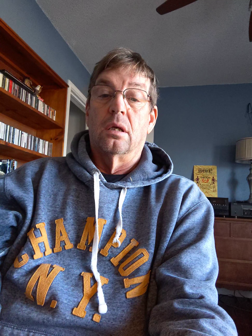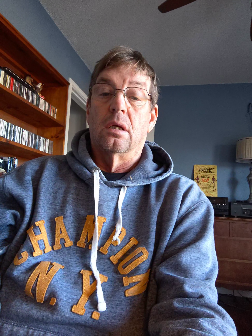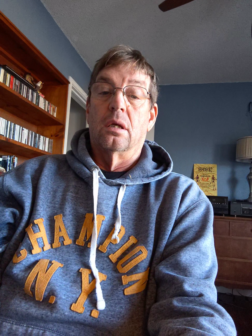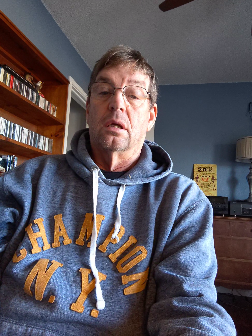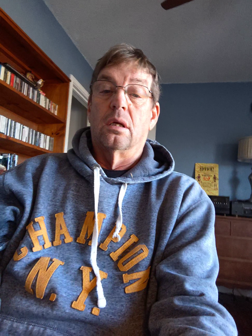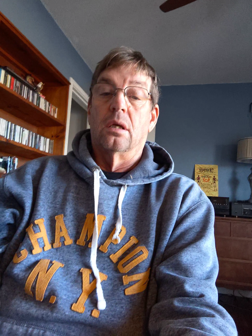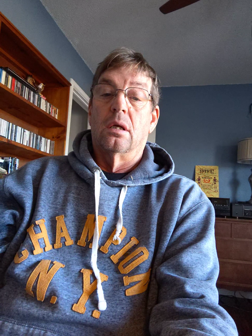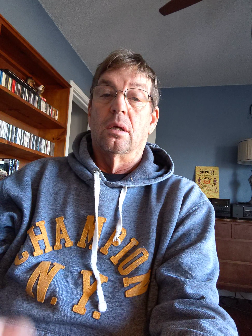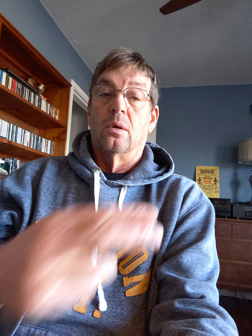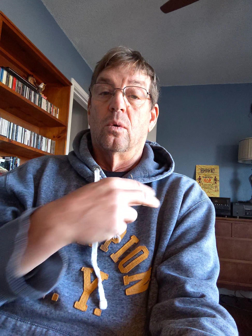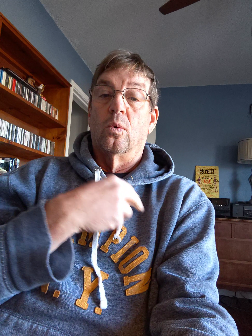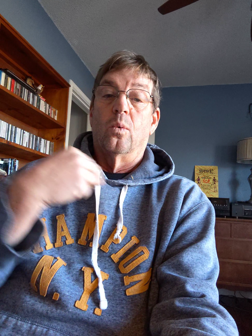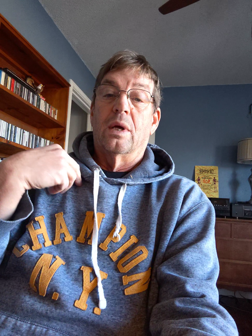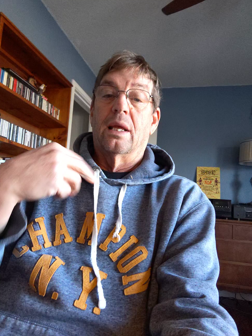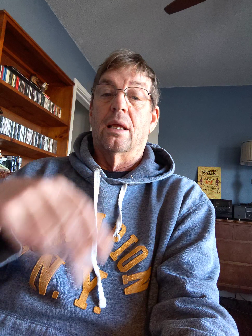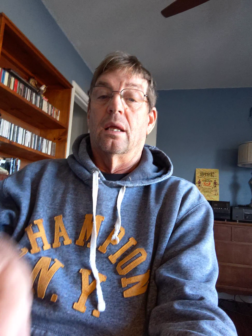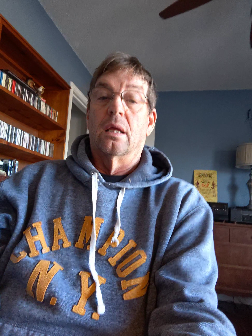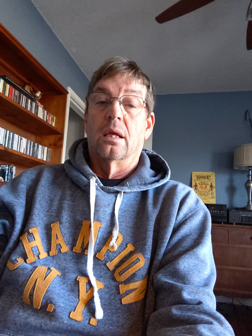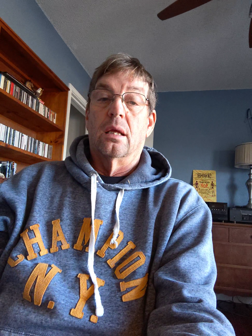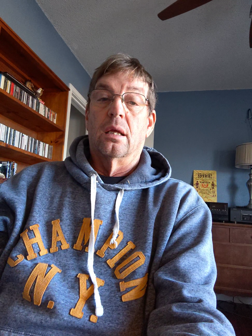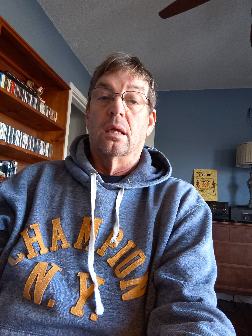we